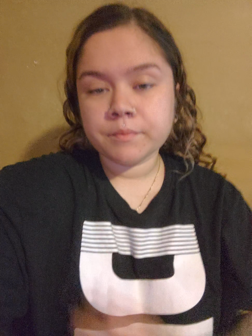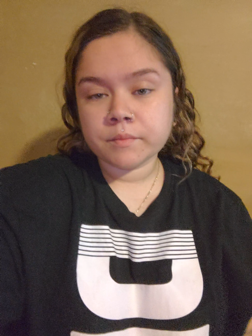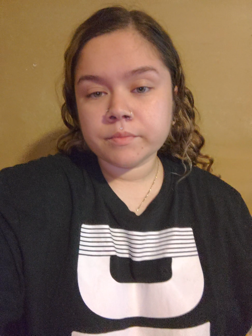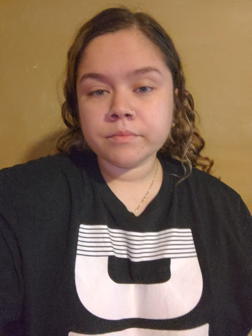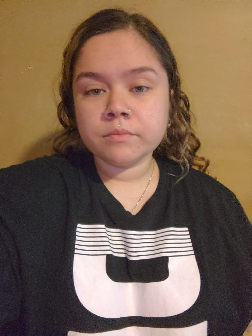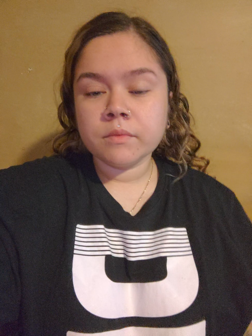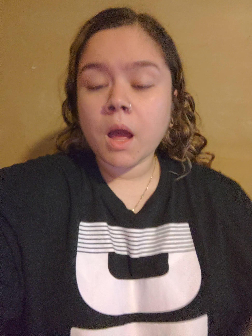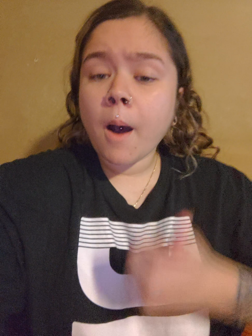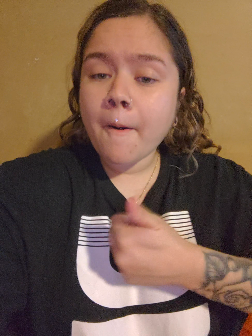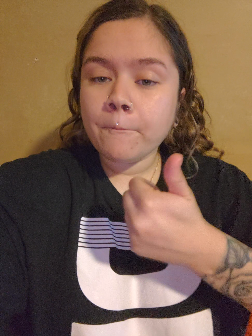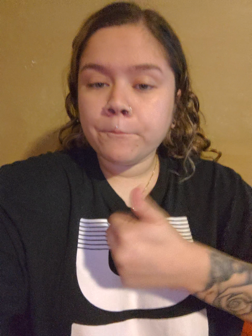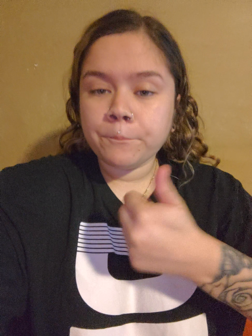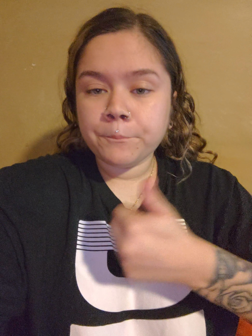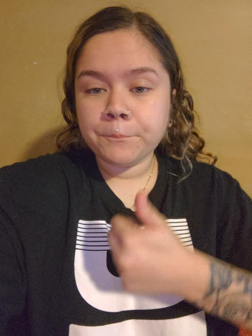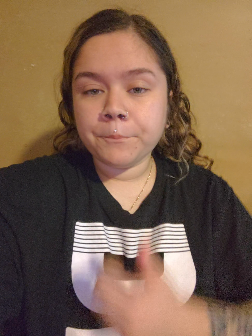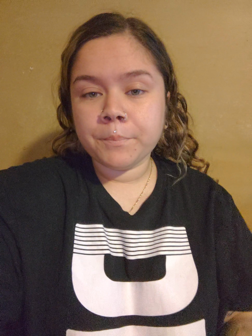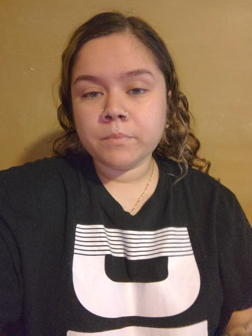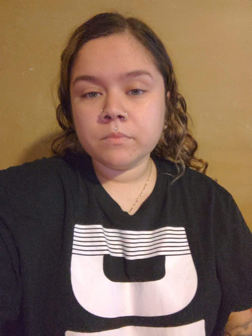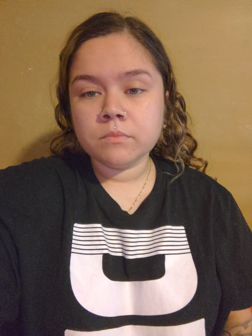help